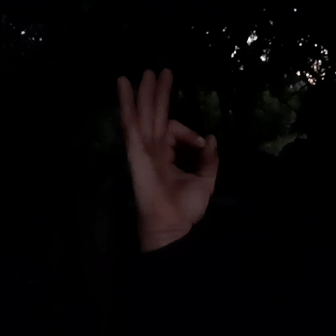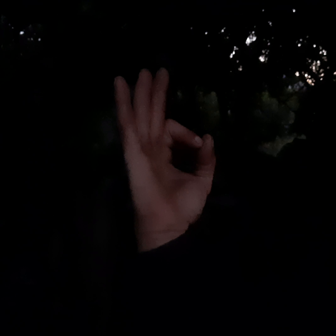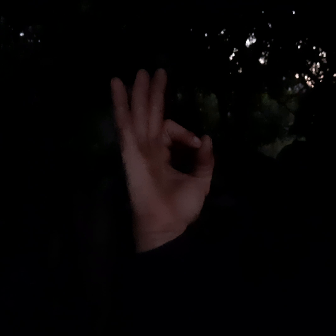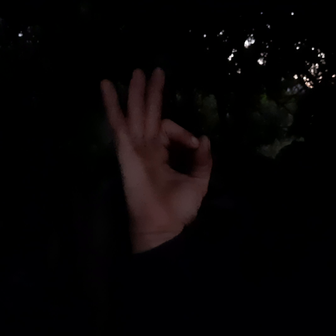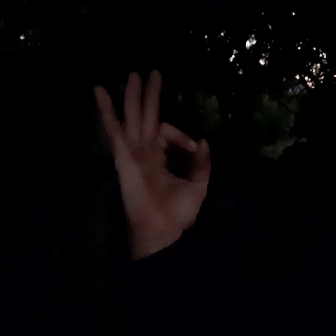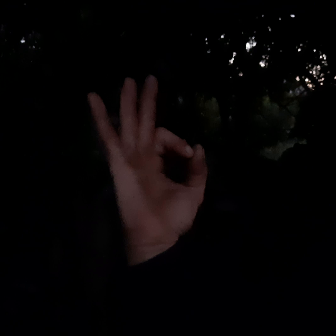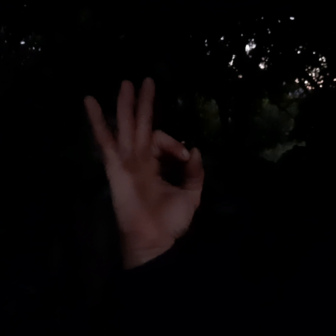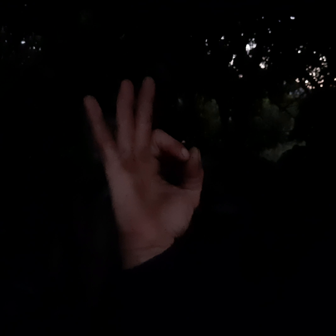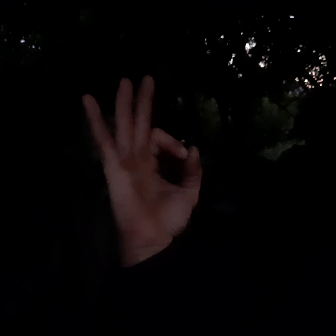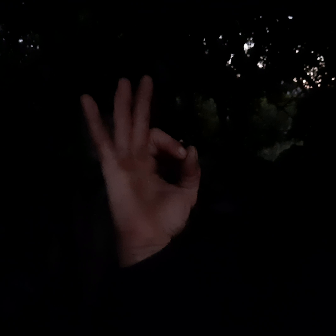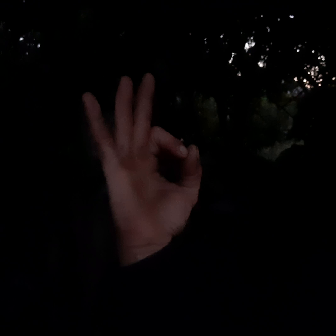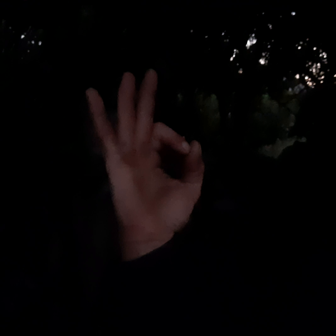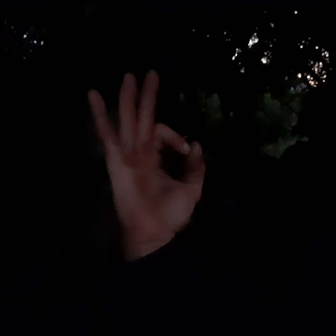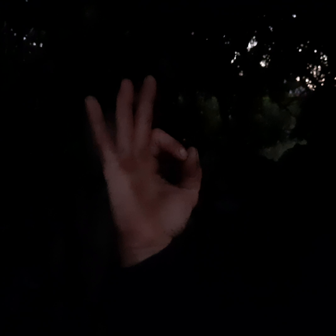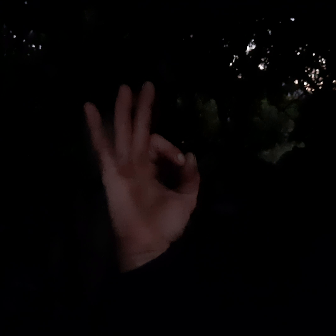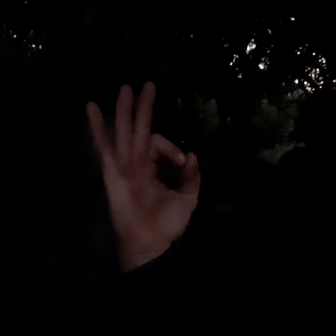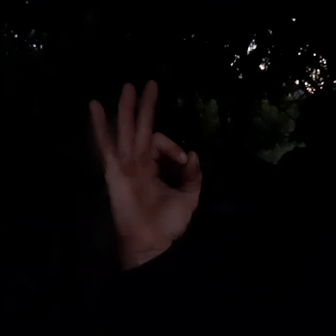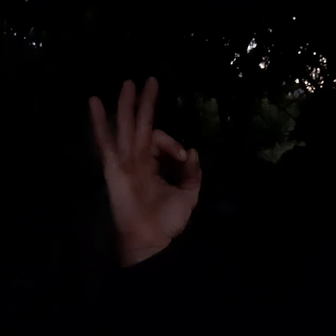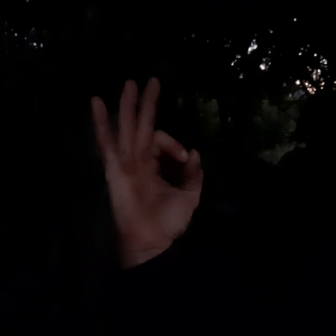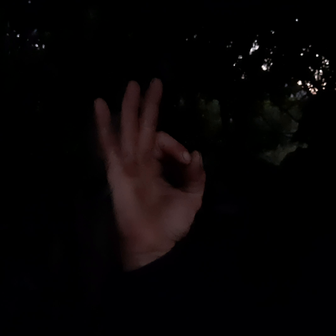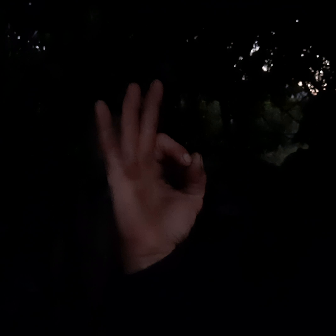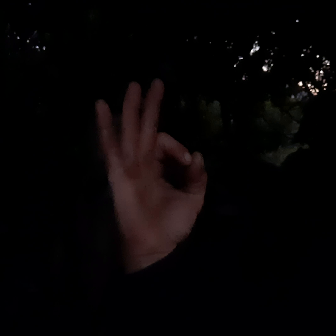О